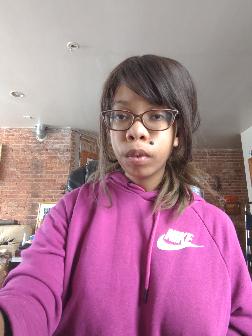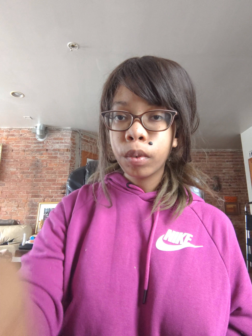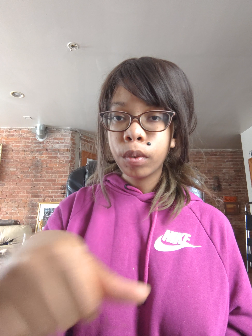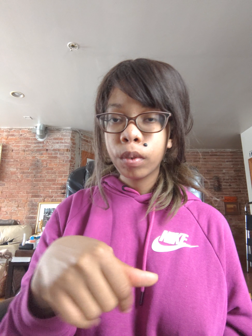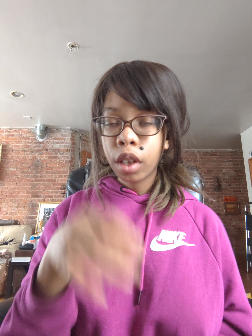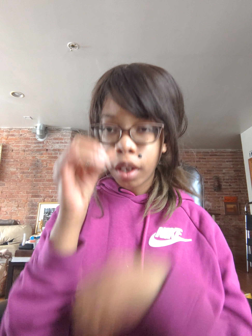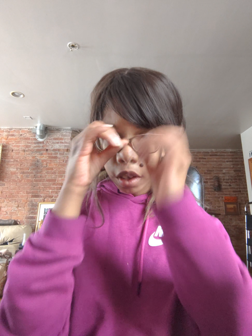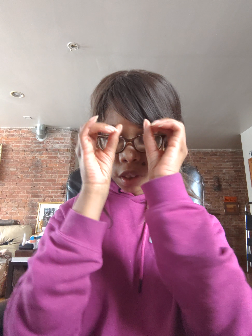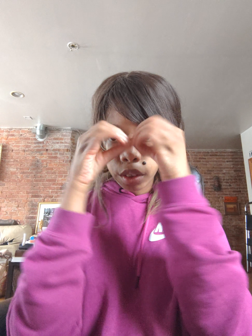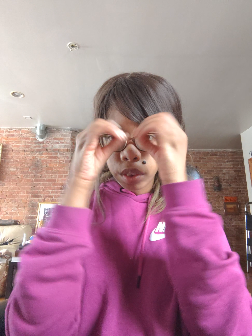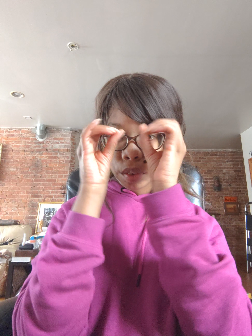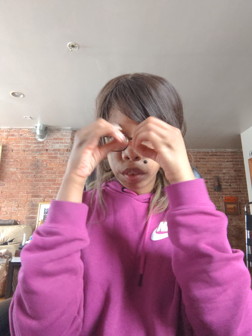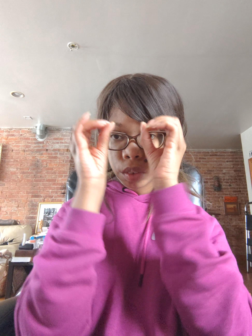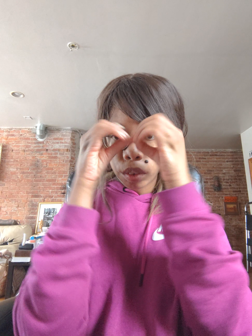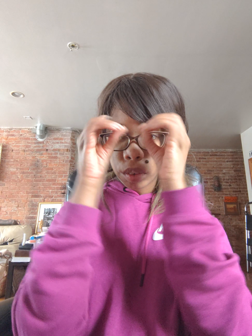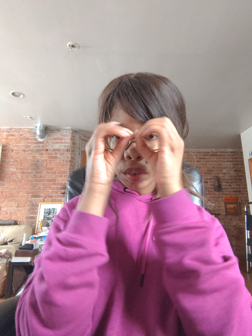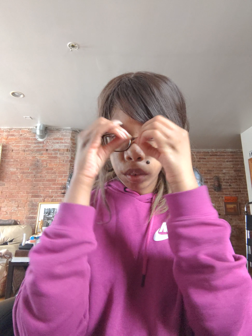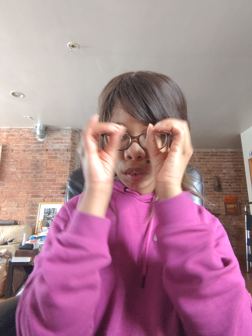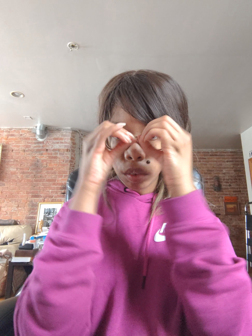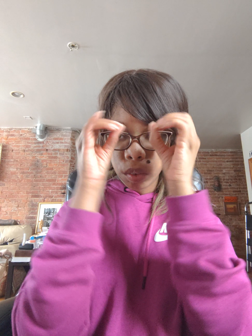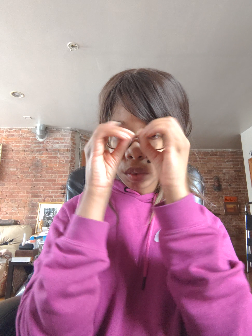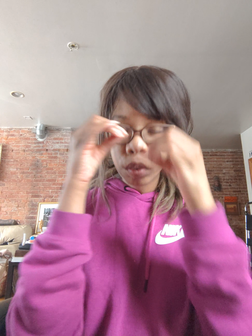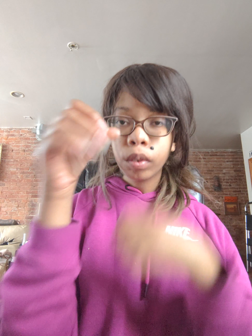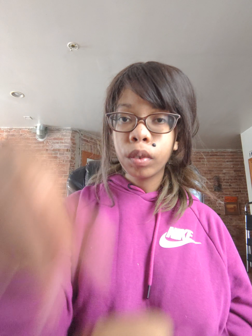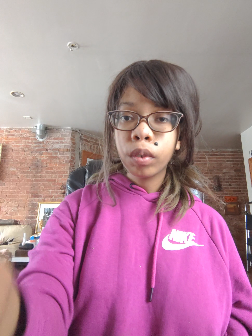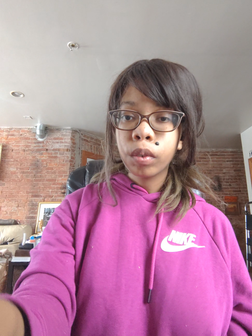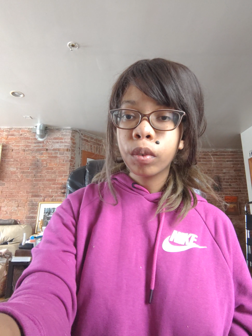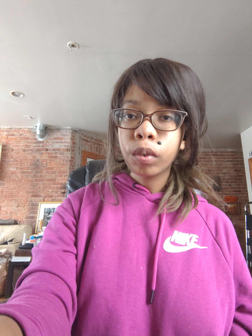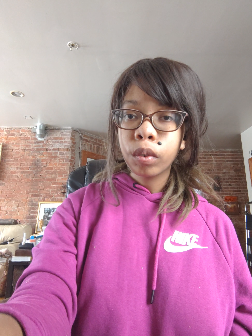owl